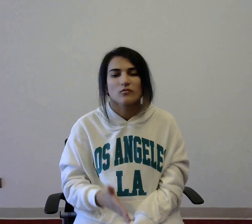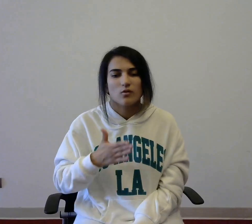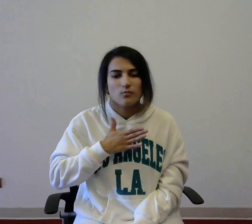mən